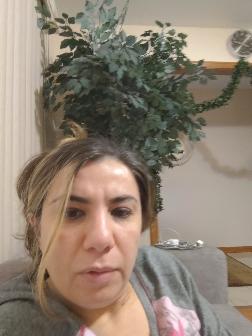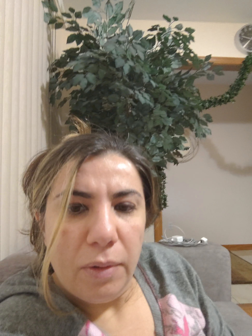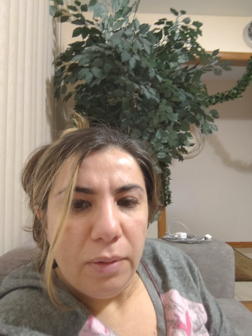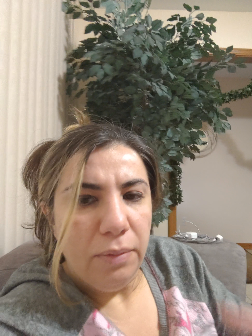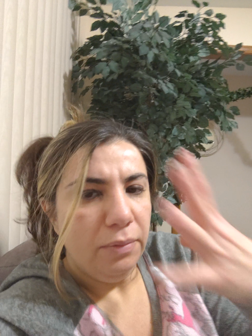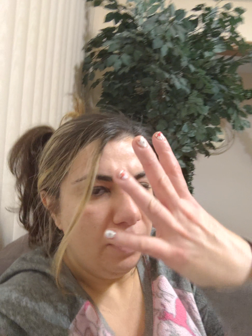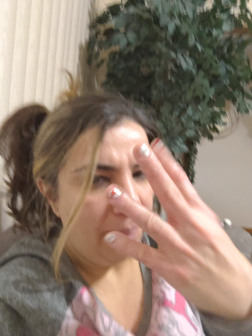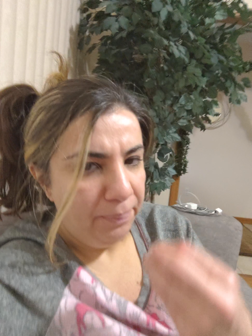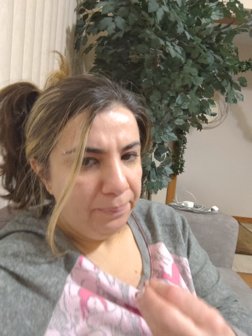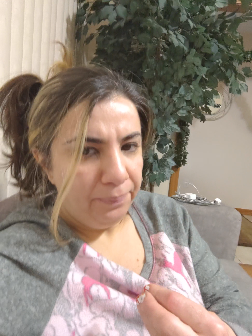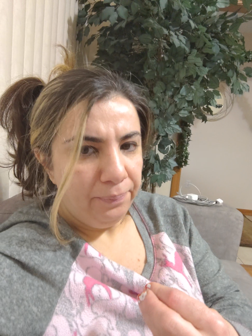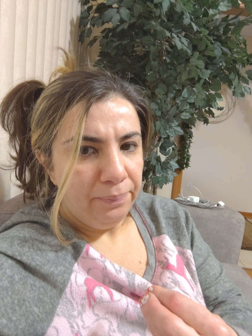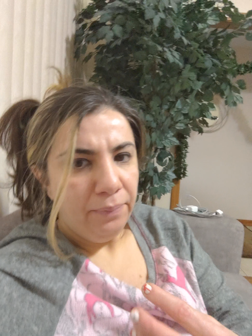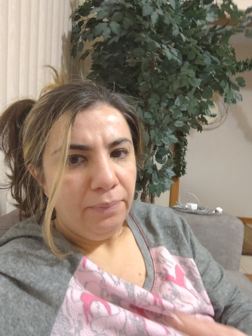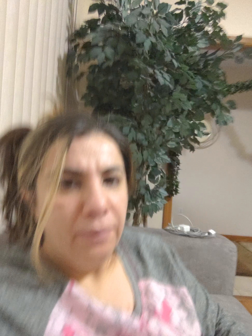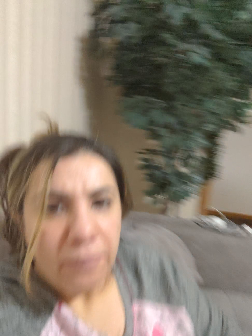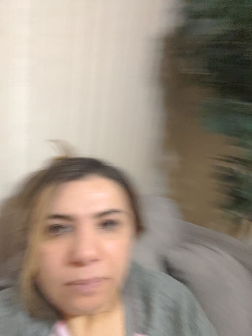sleep